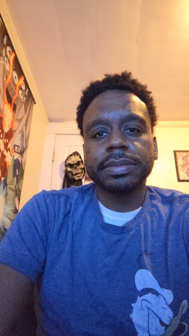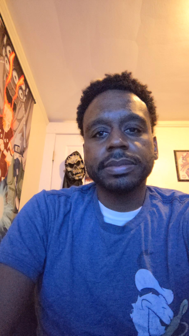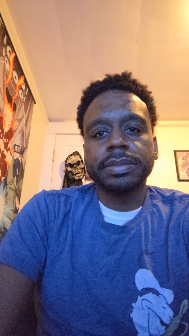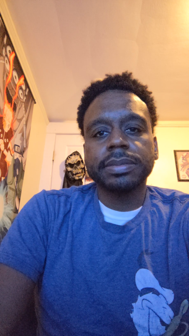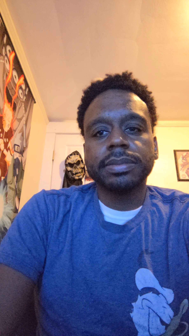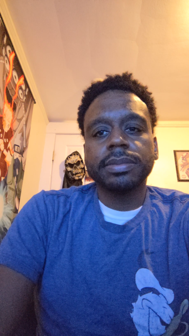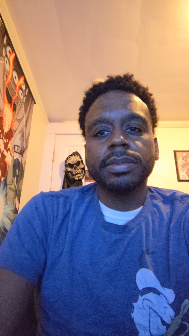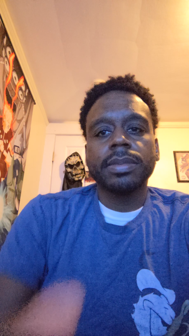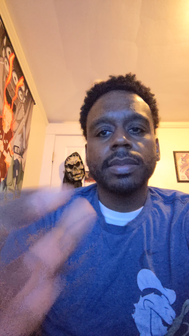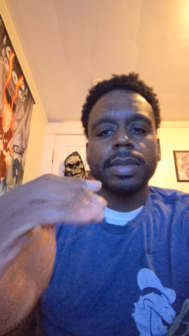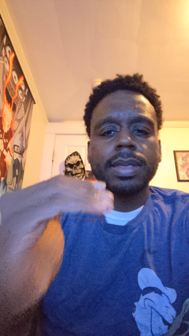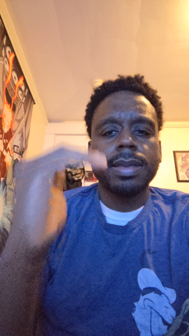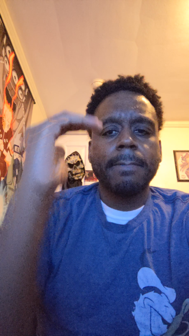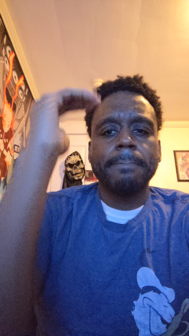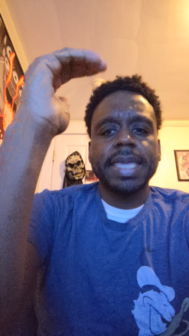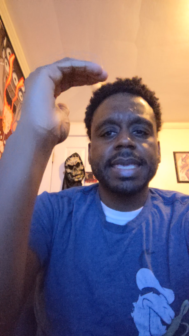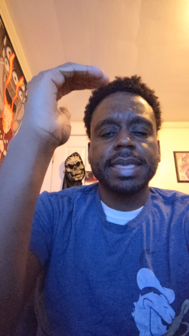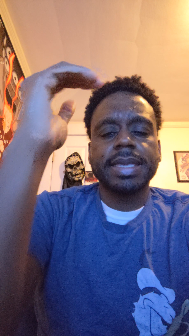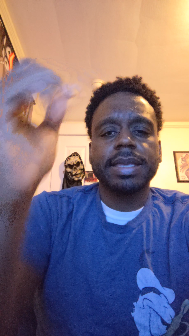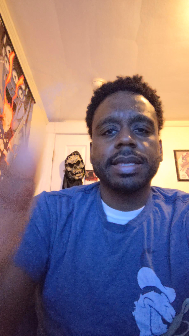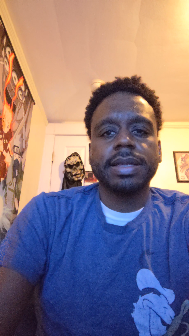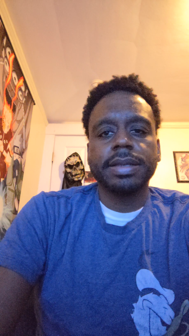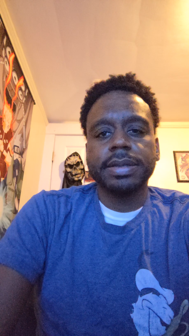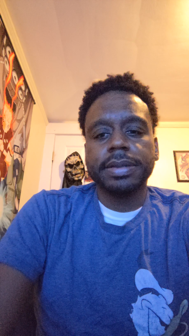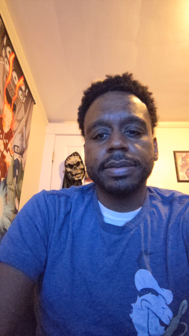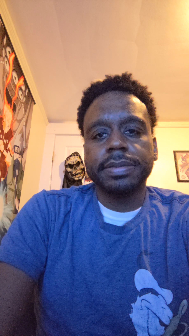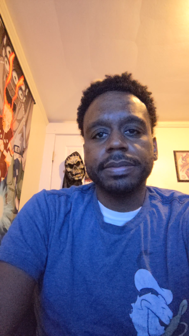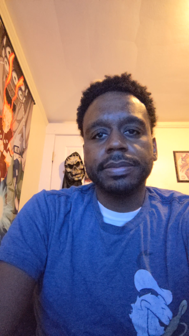big